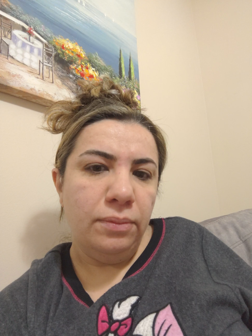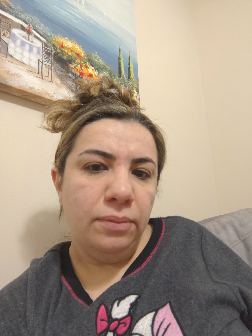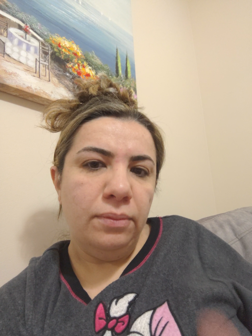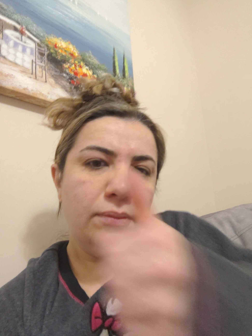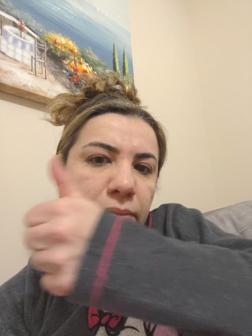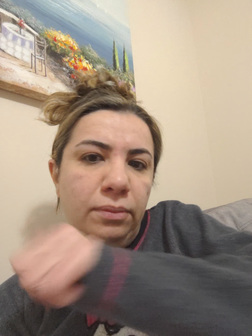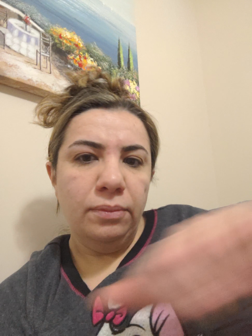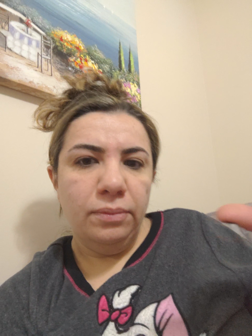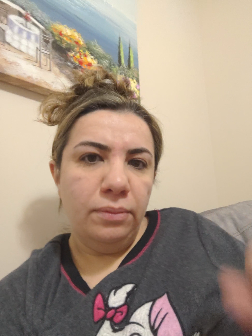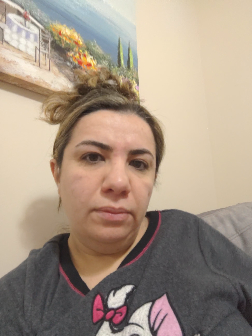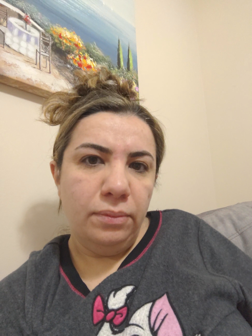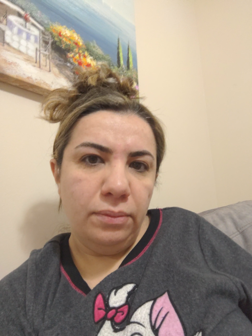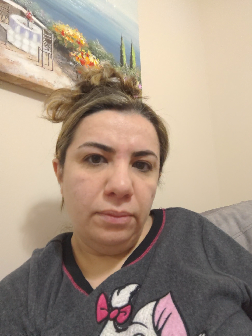any